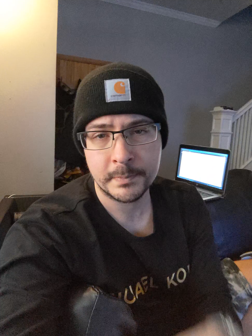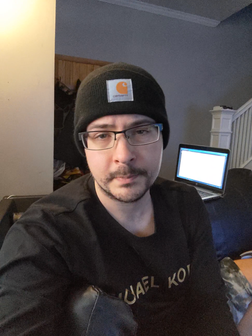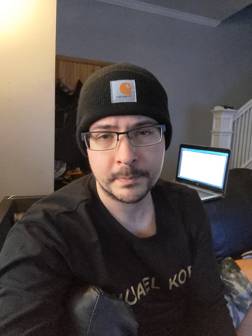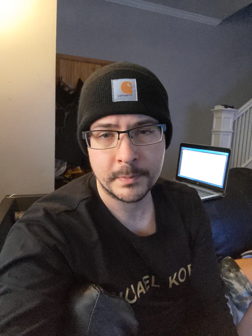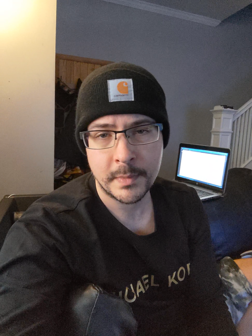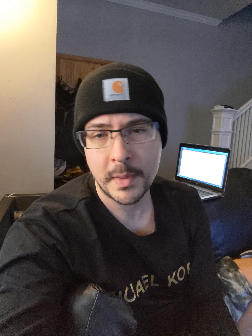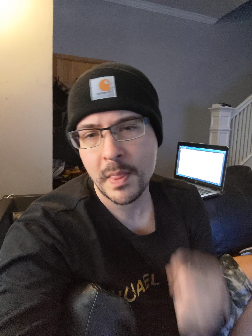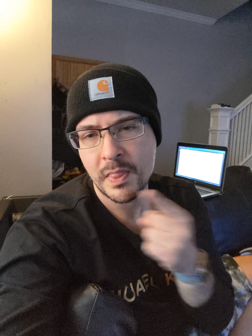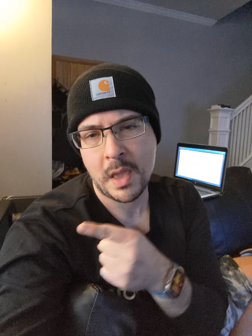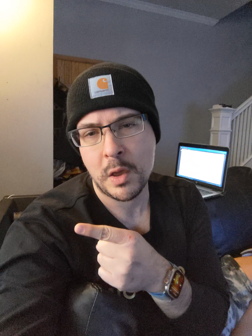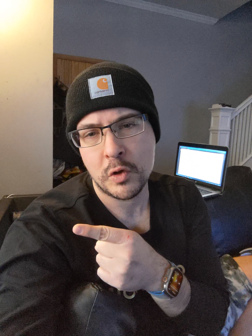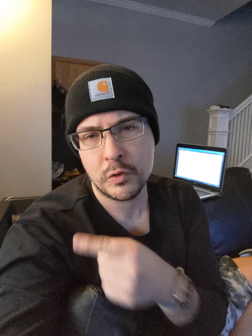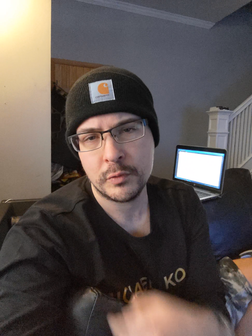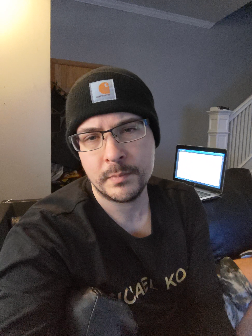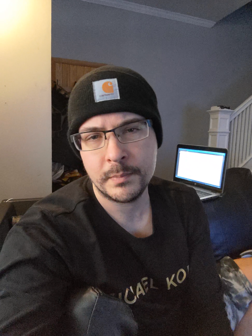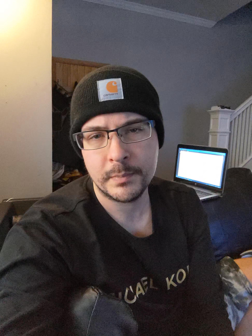there